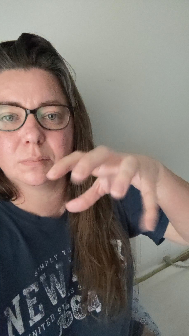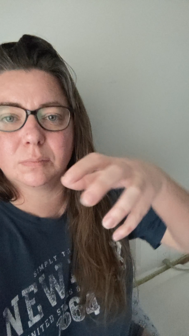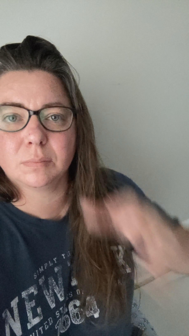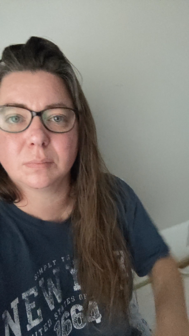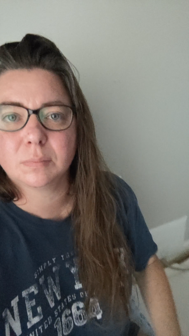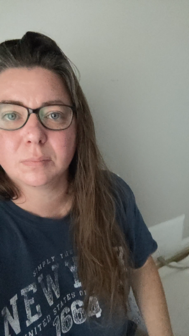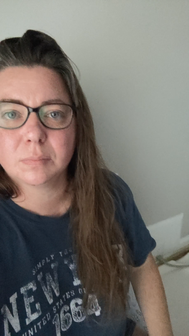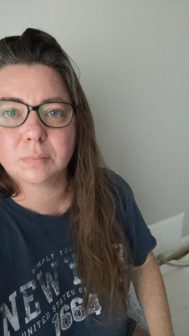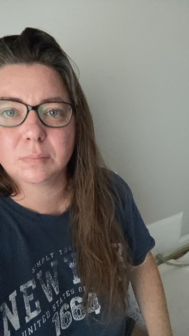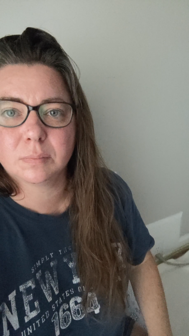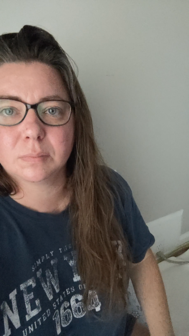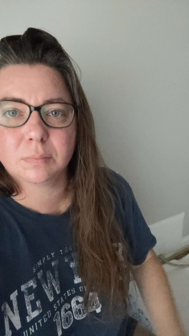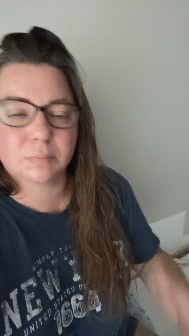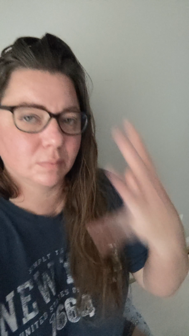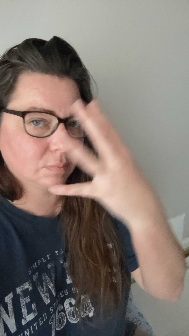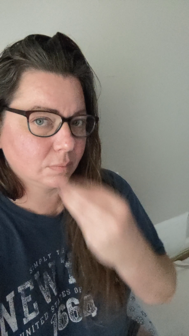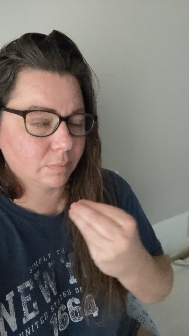asleep